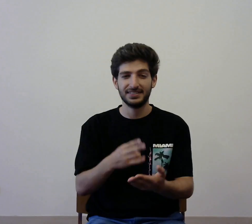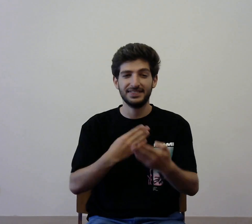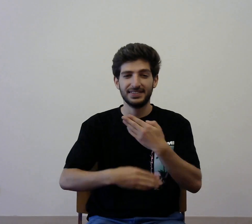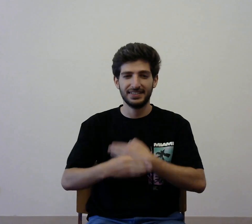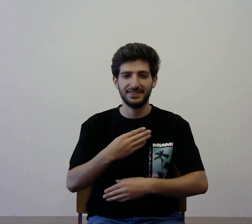əlil